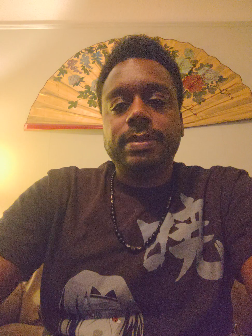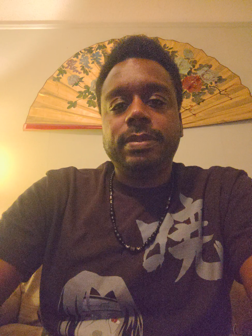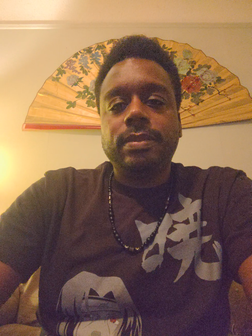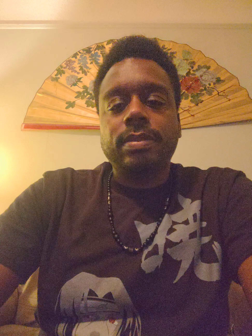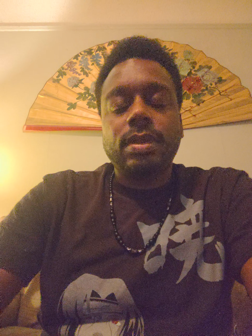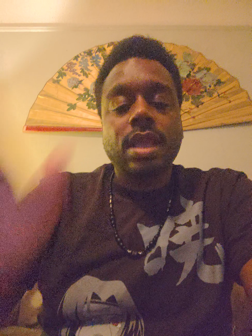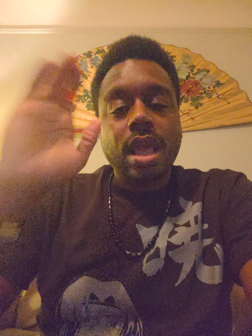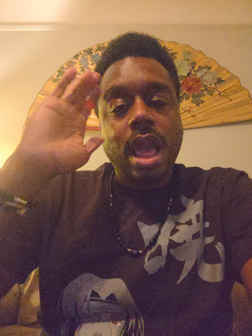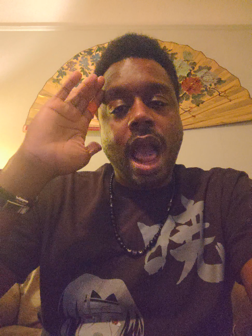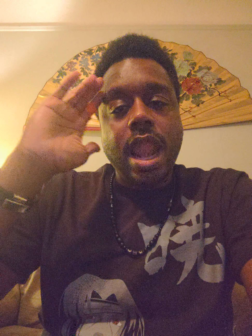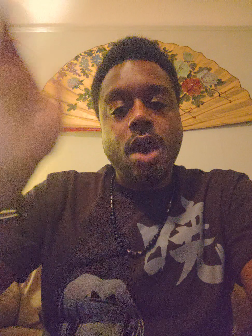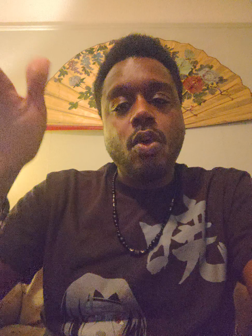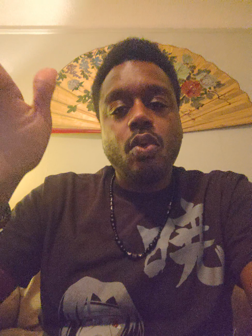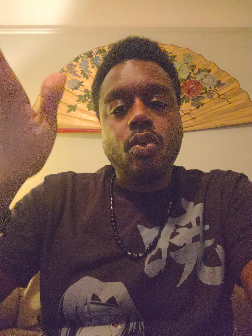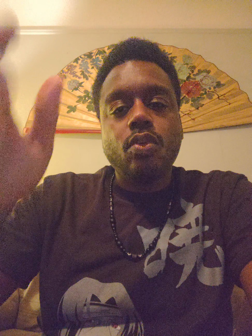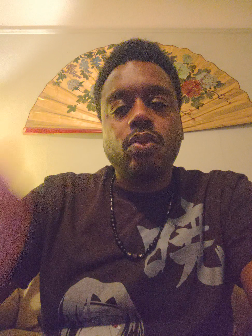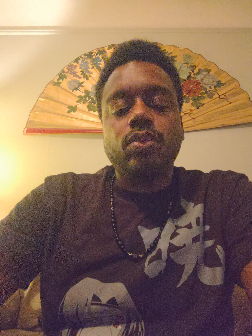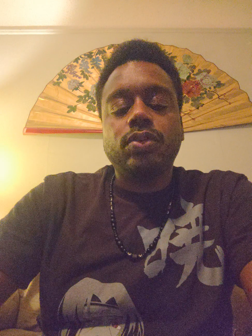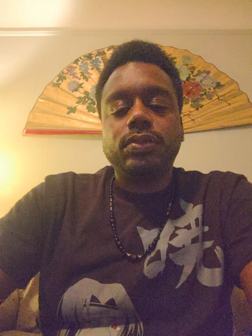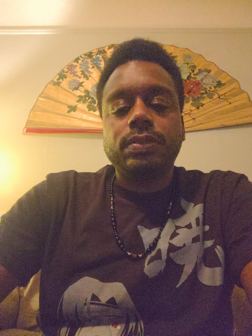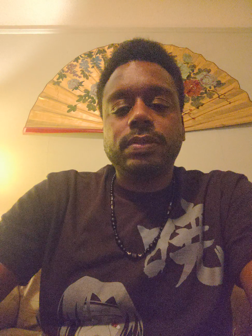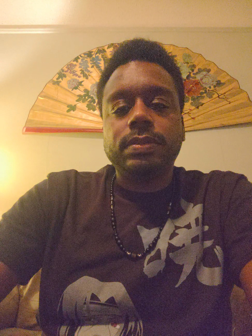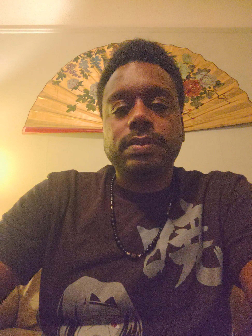hello